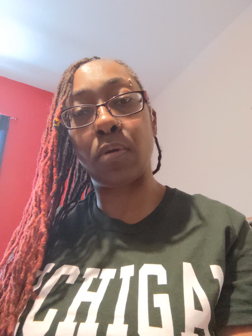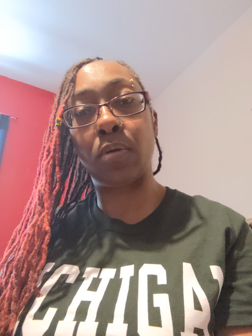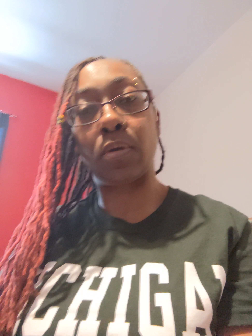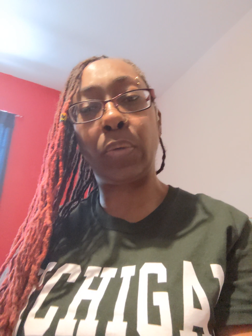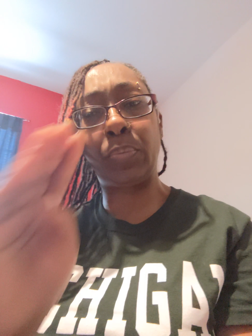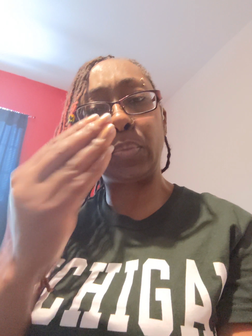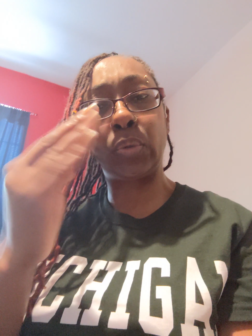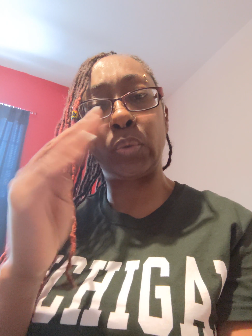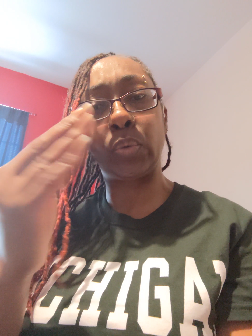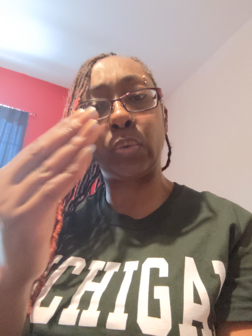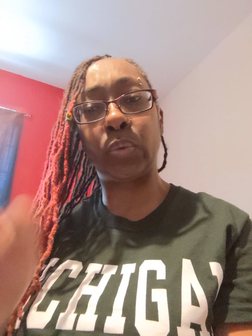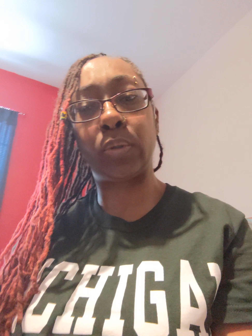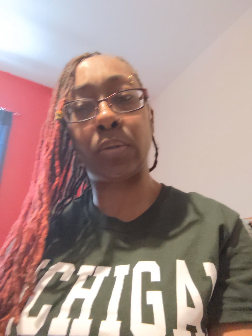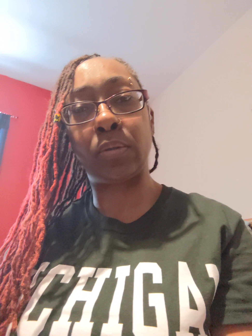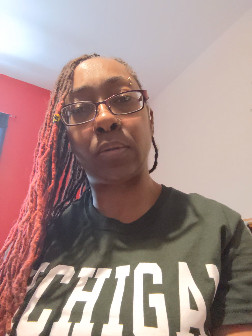blue